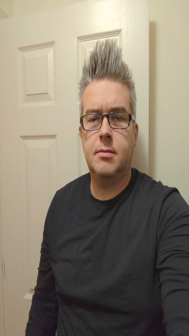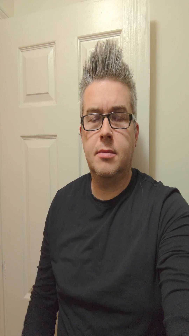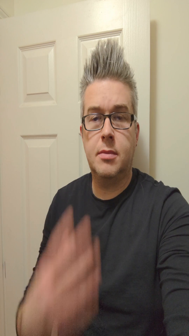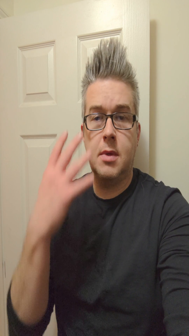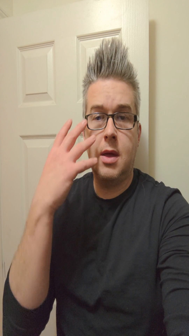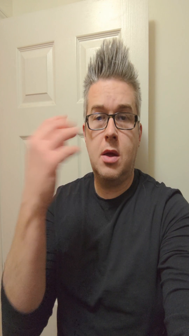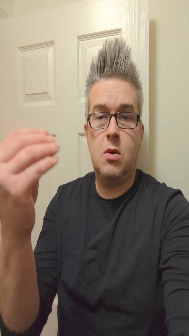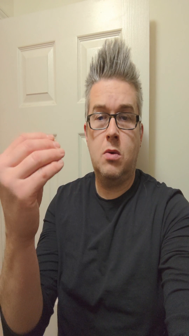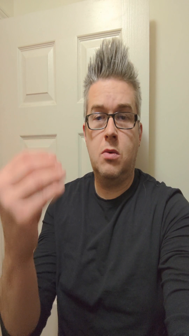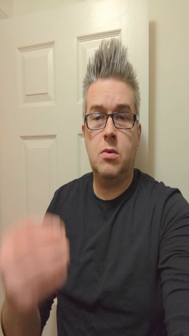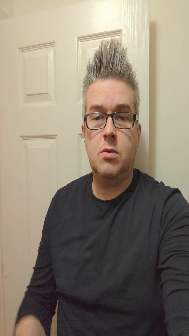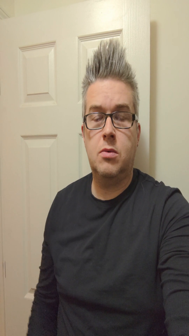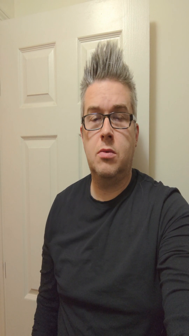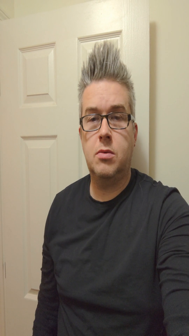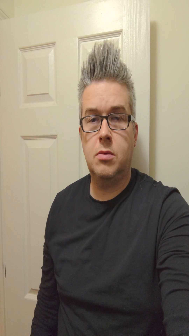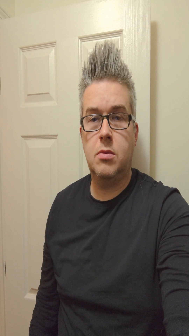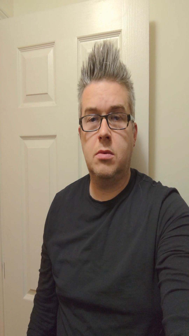go